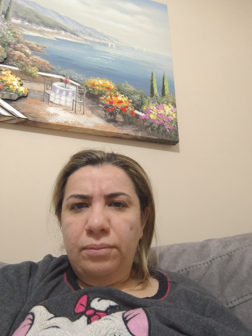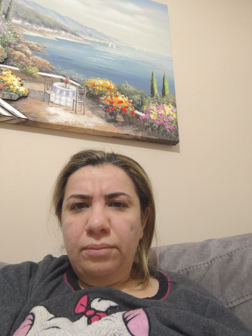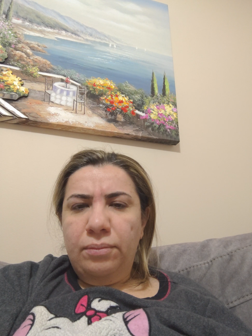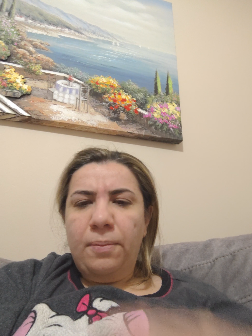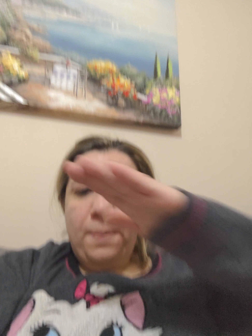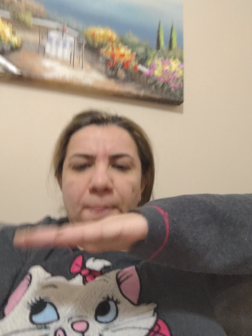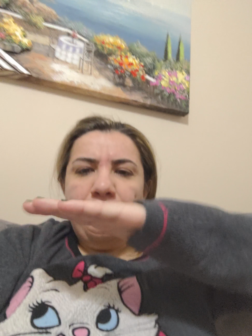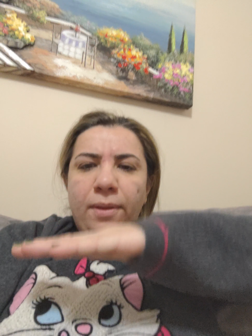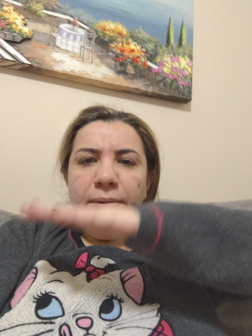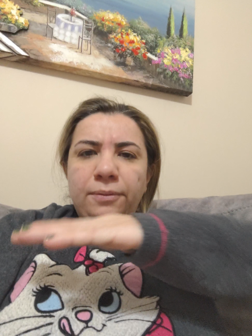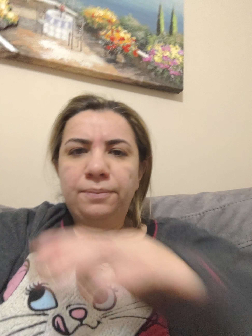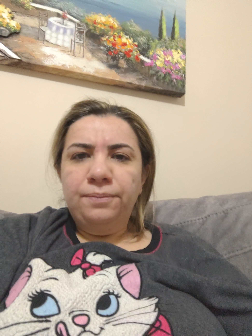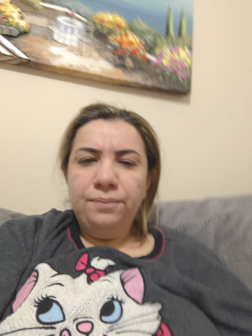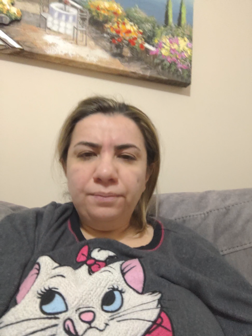table